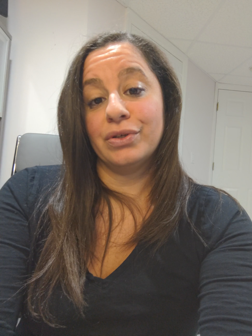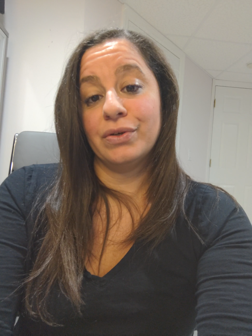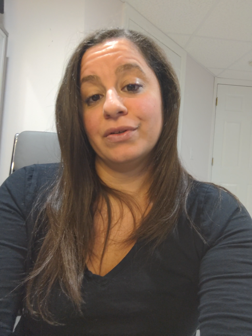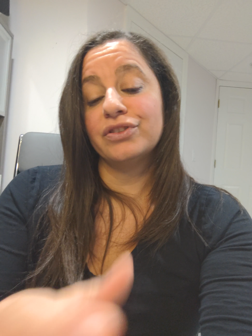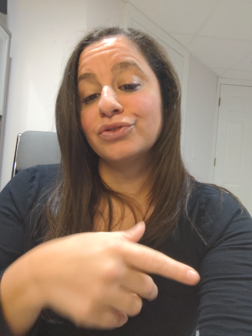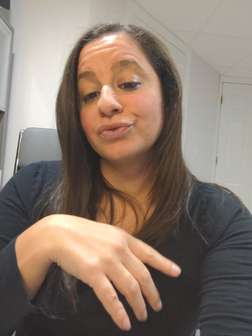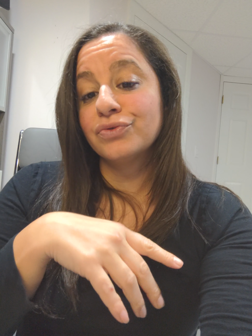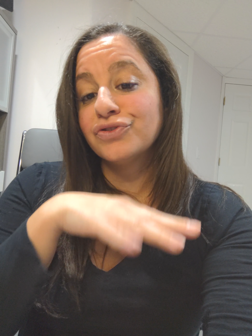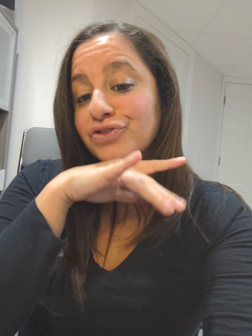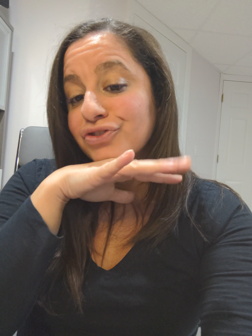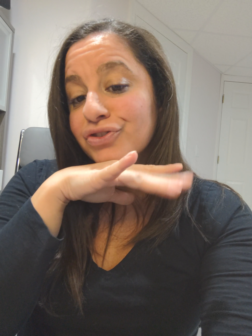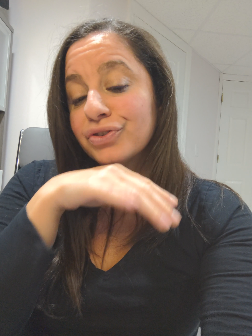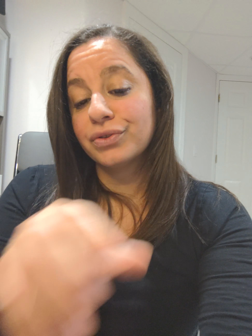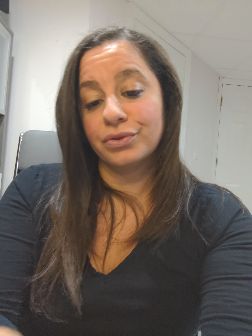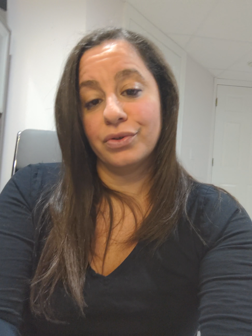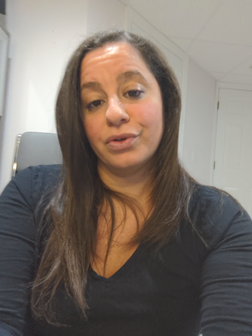dirty